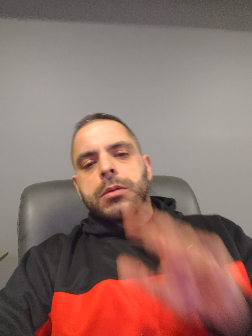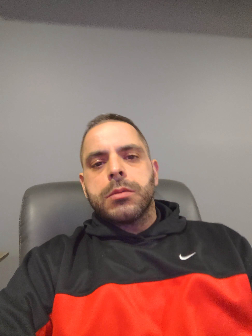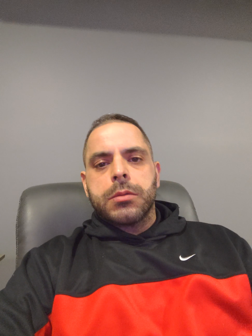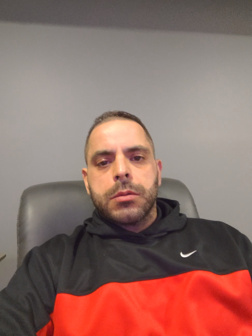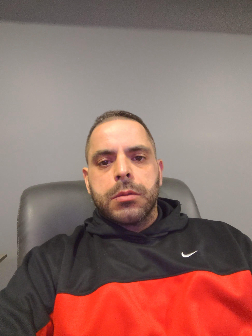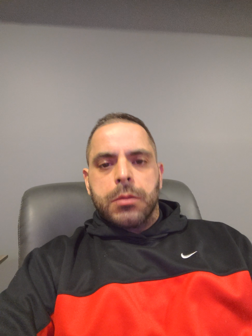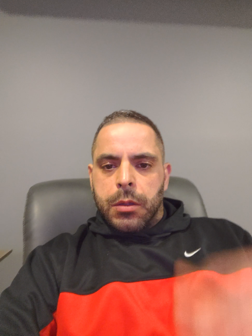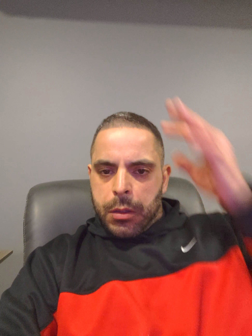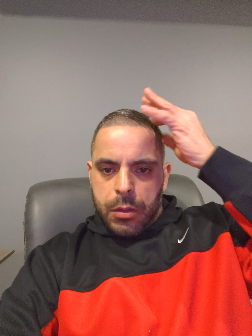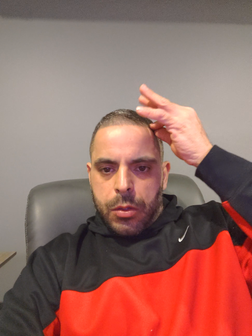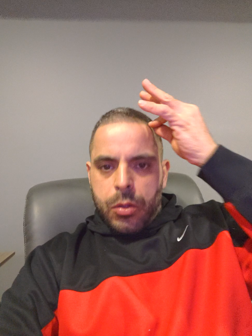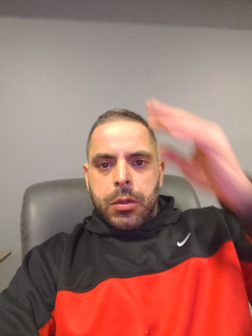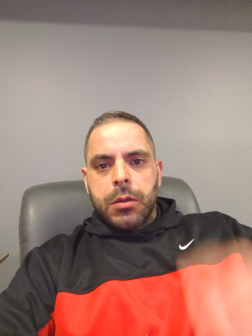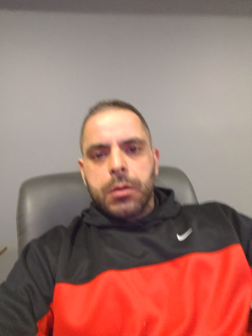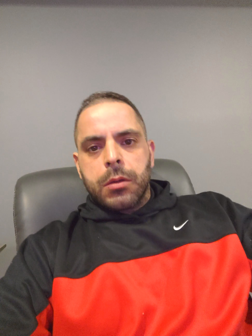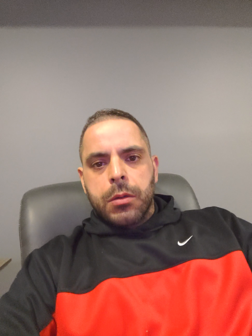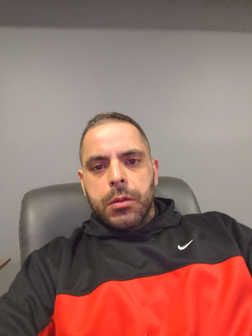hair